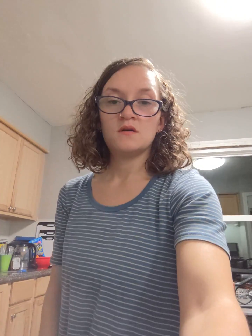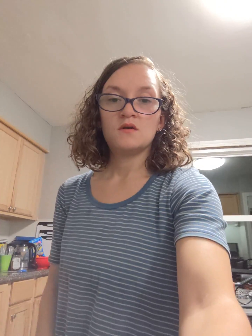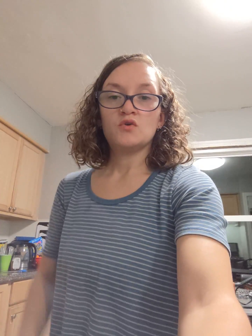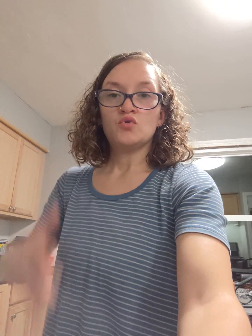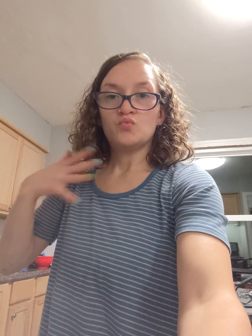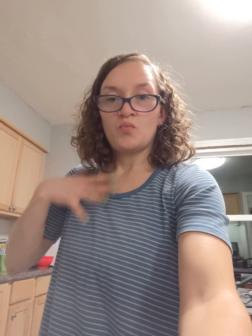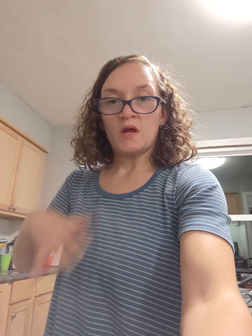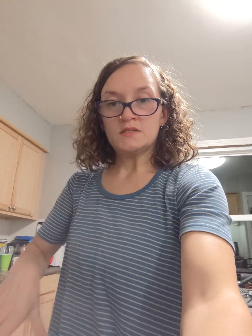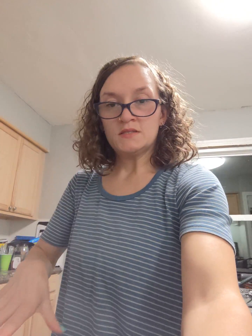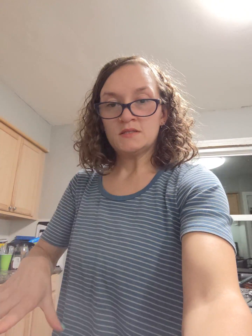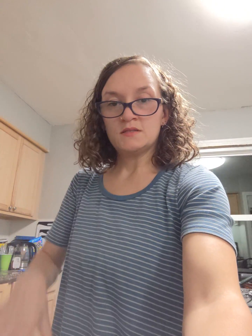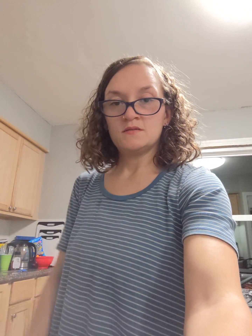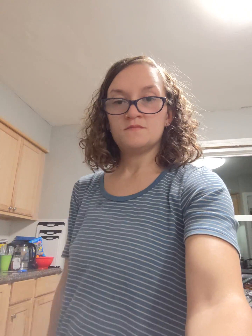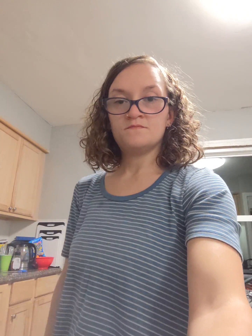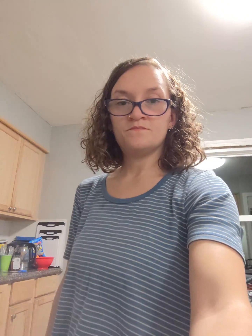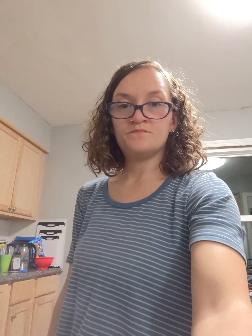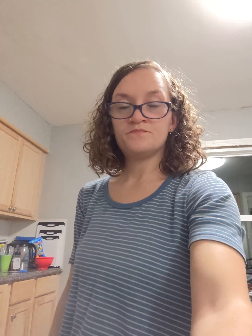dress